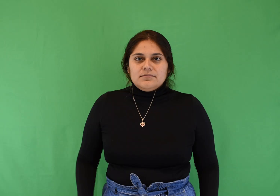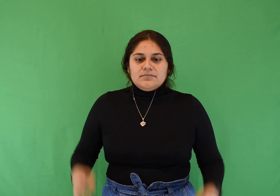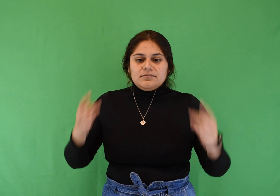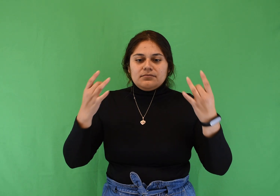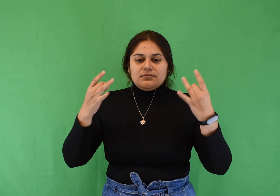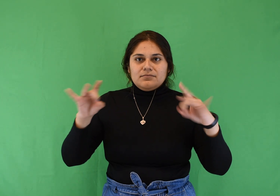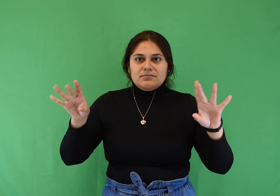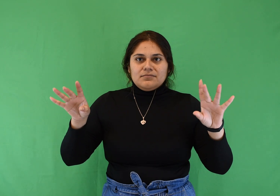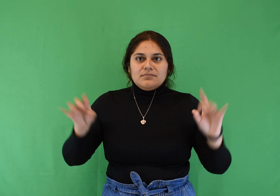suceso